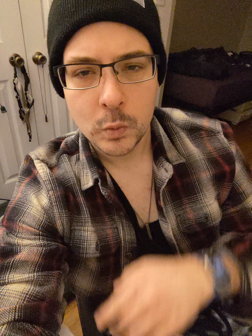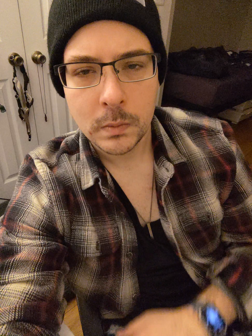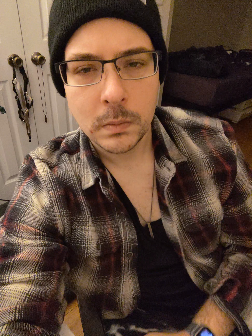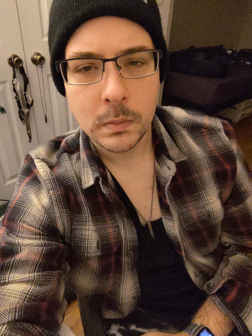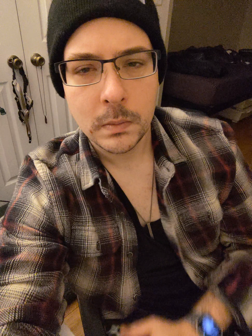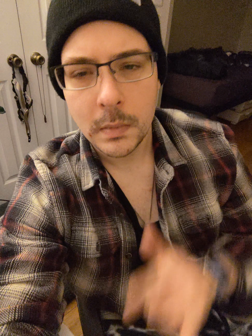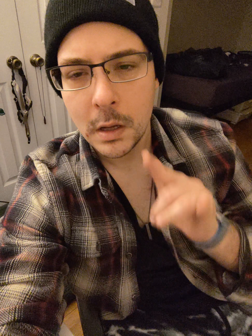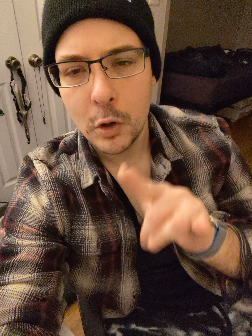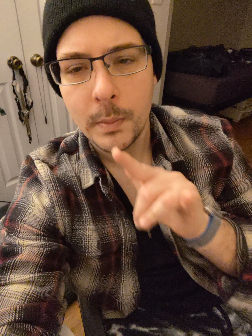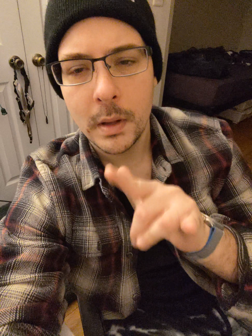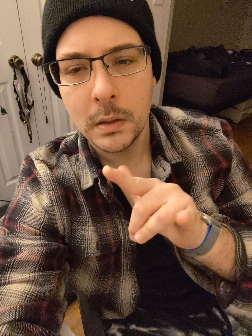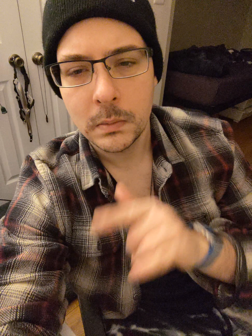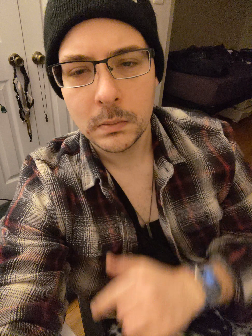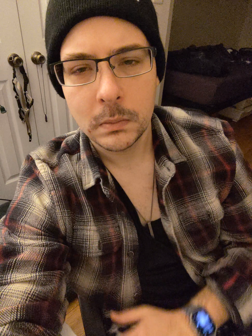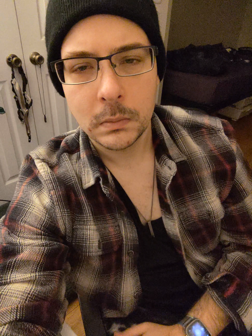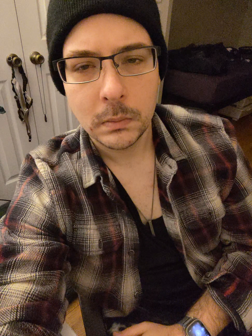airplane